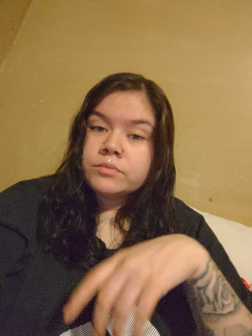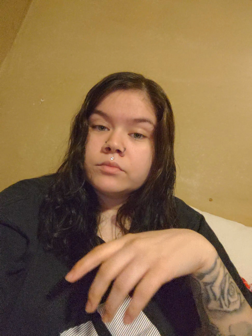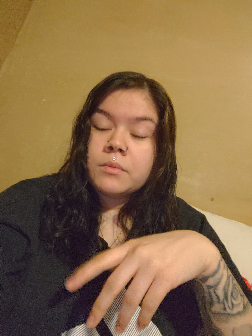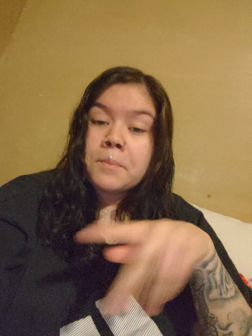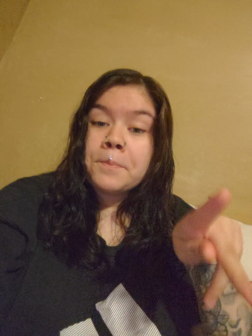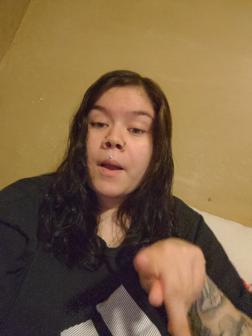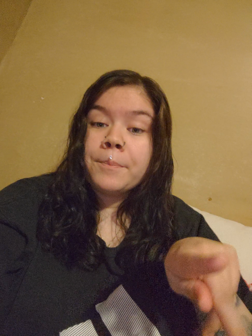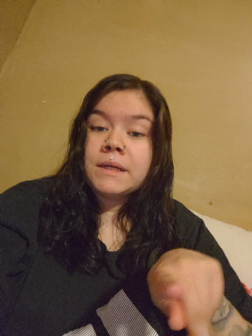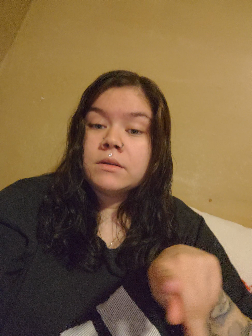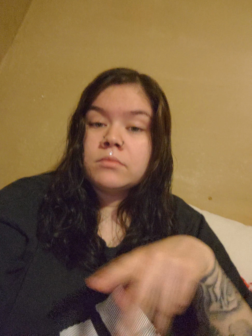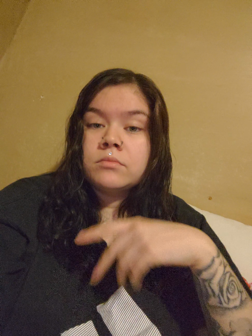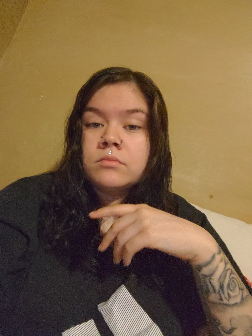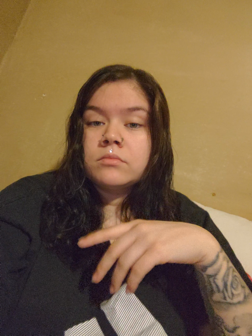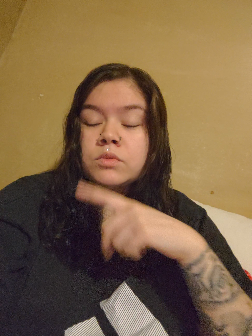puppy